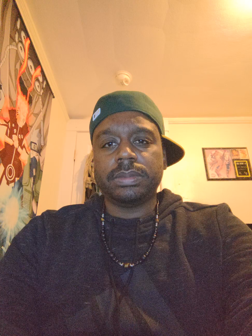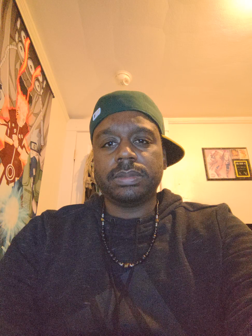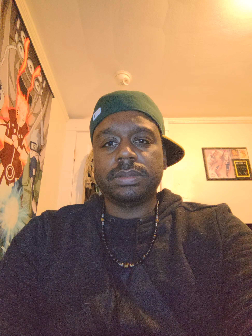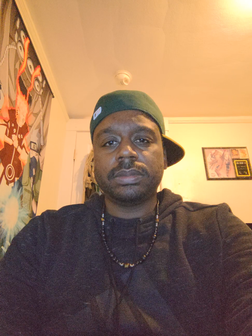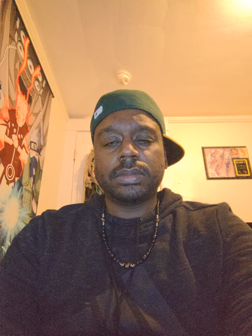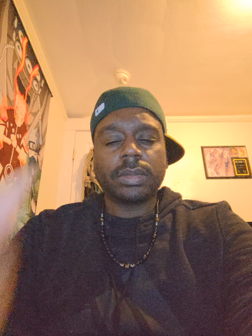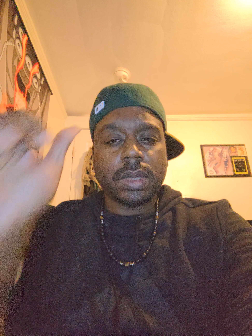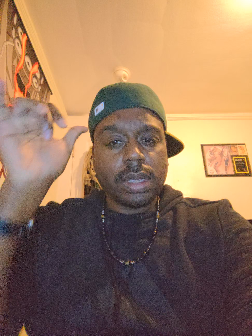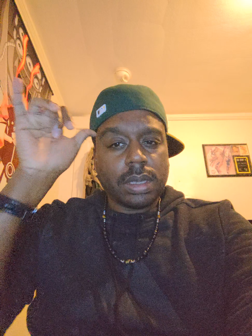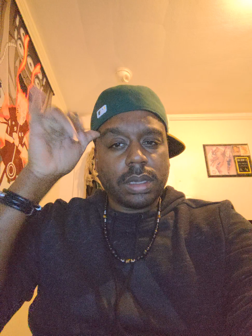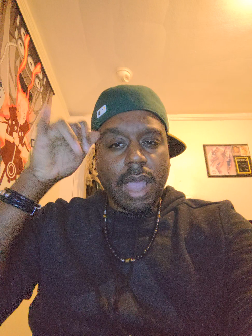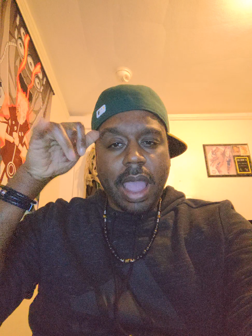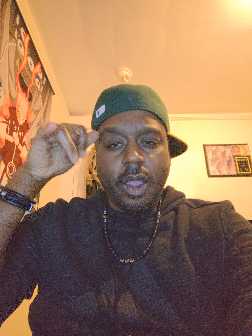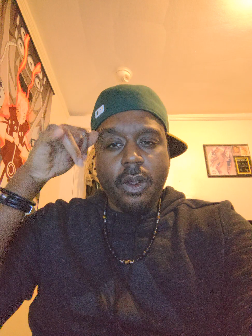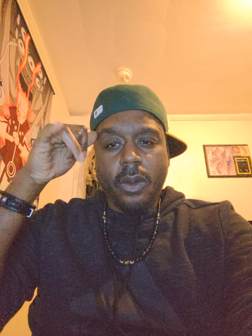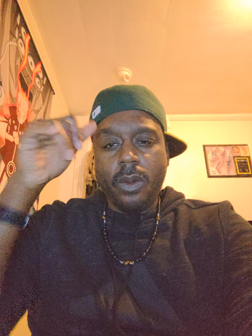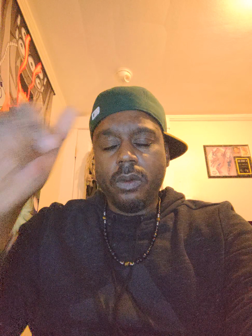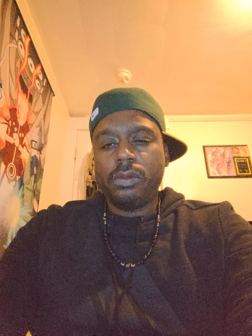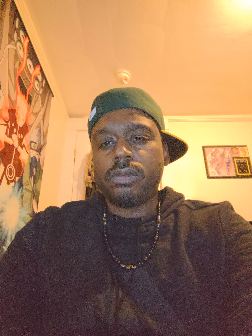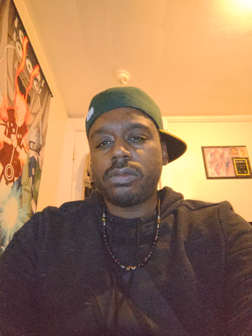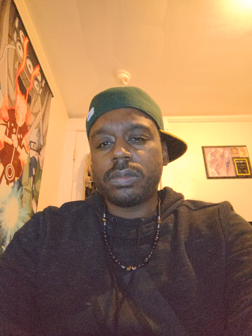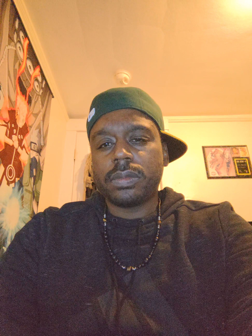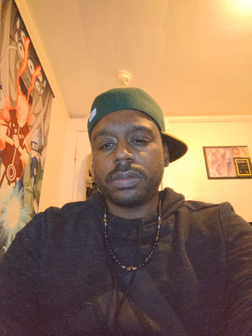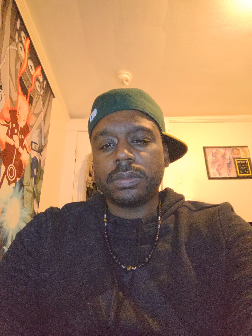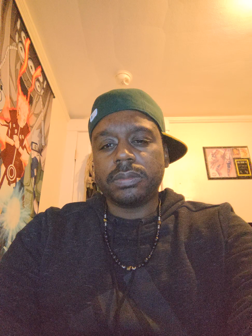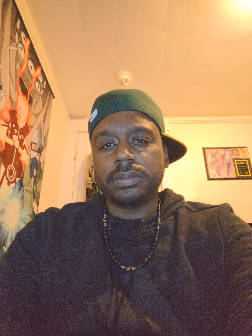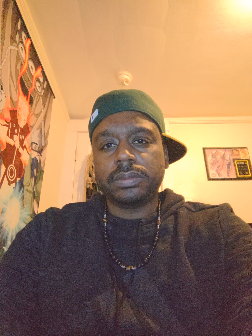cow